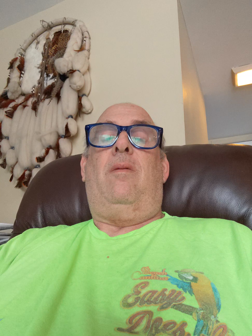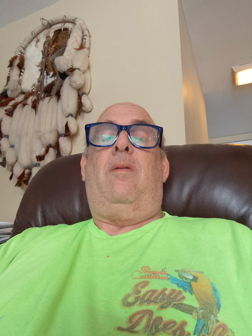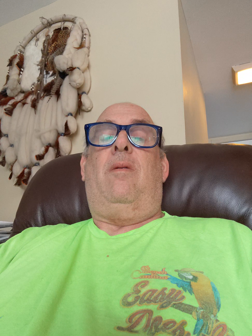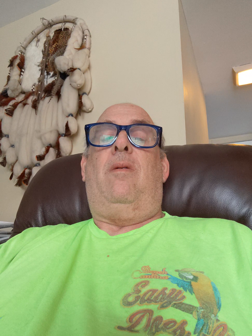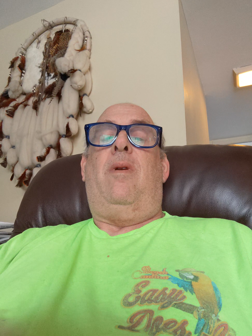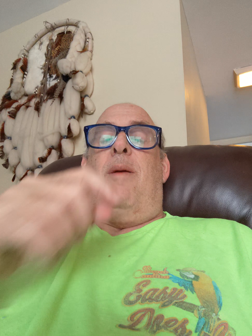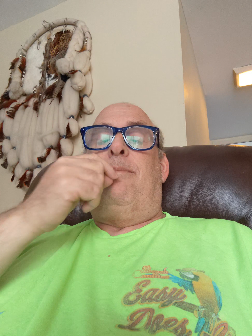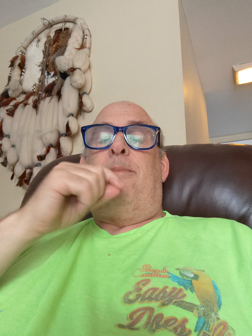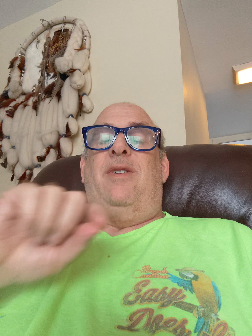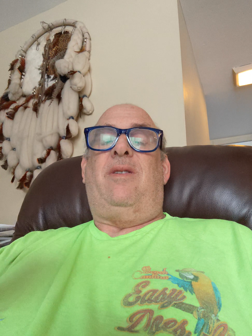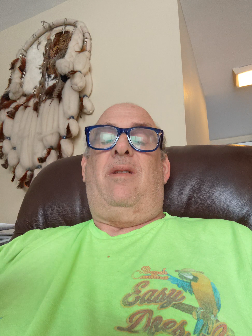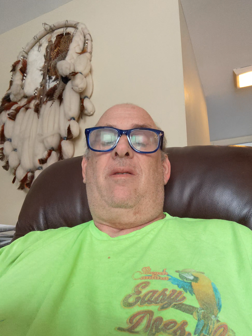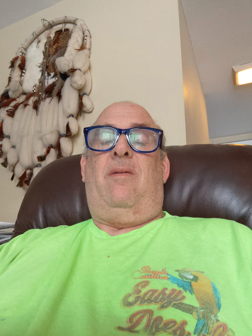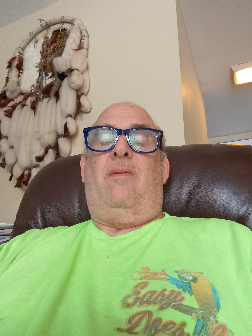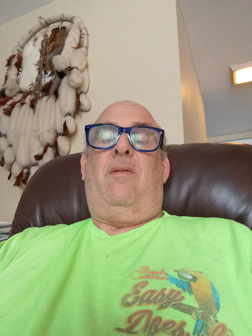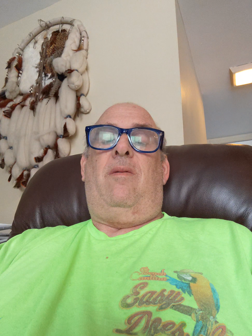pencil